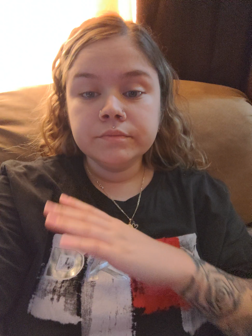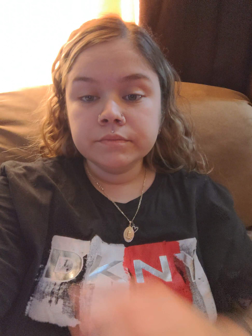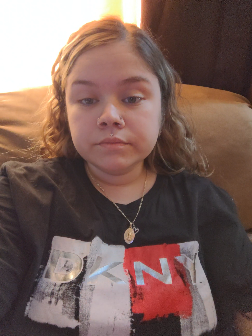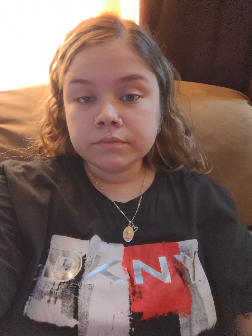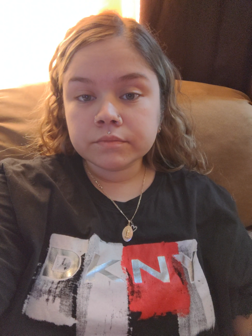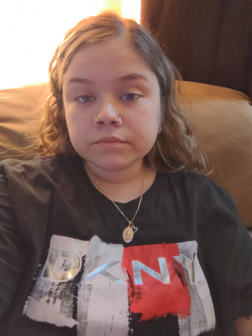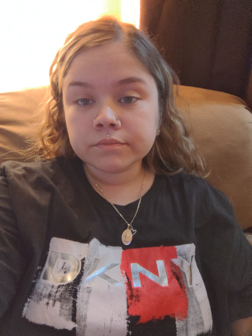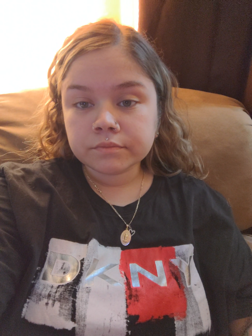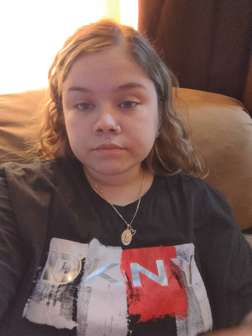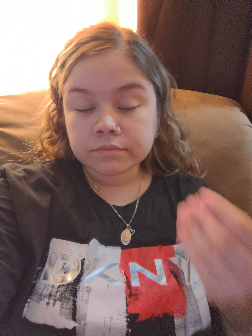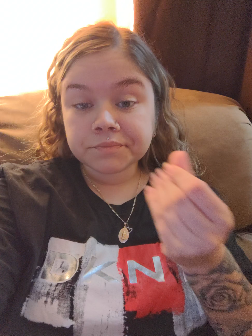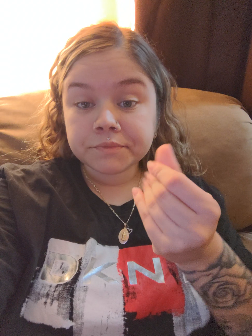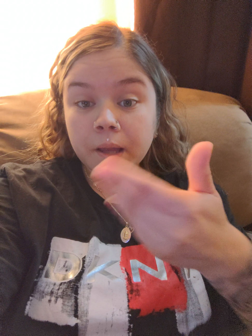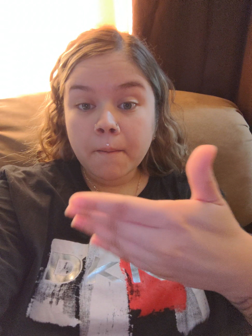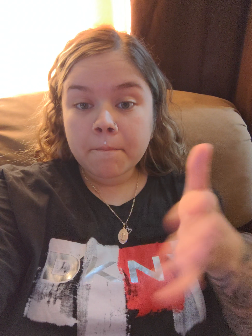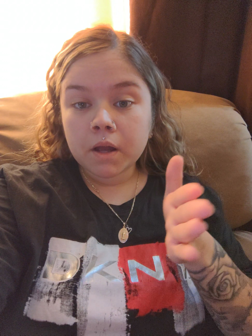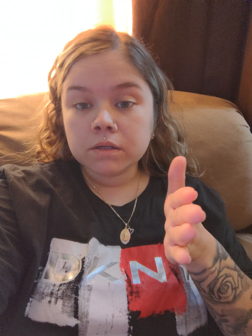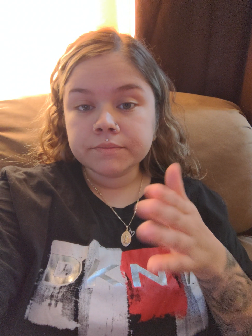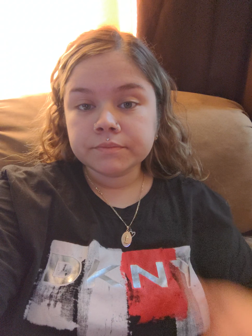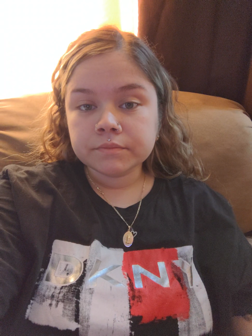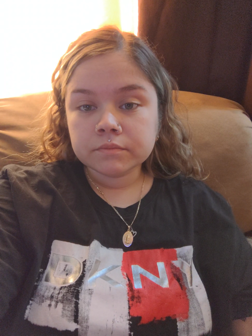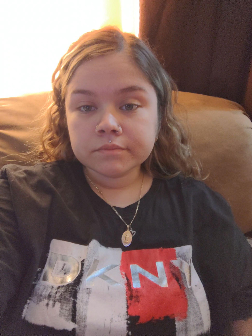sandbox